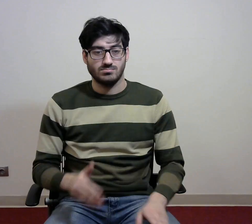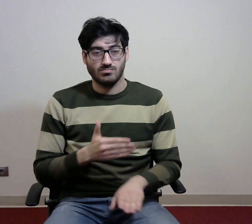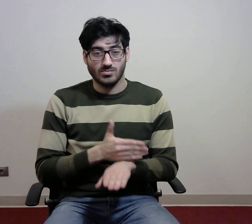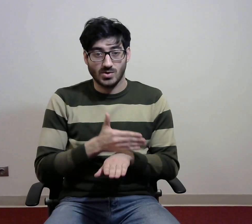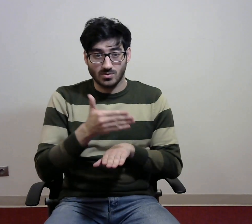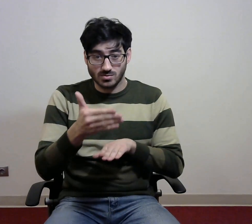gecikmək